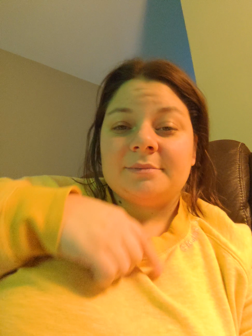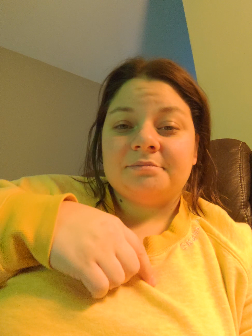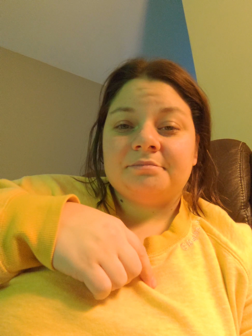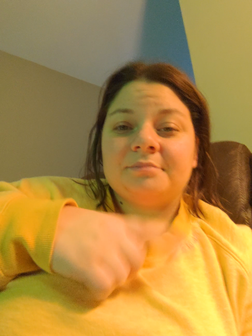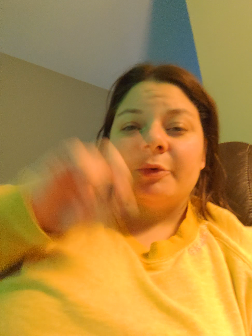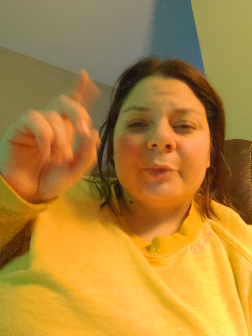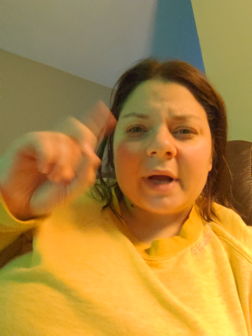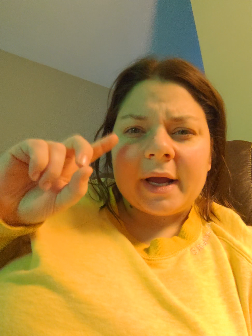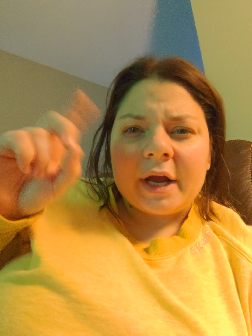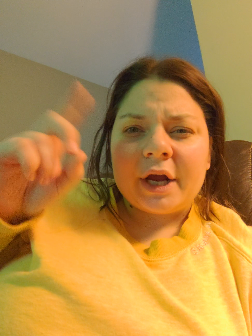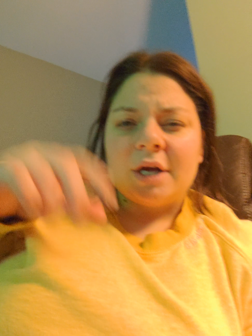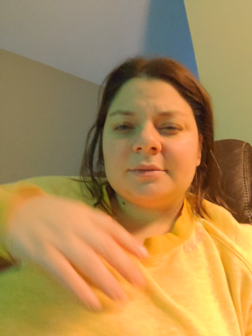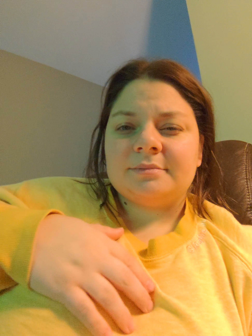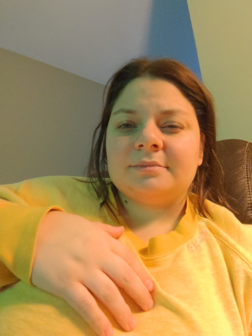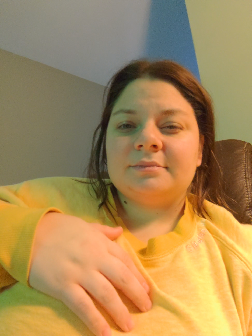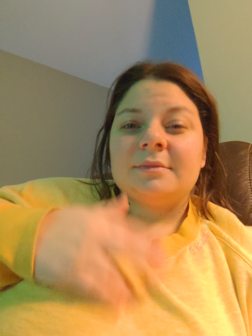where